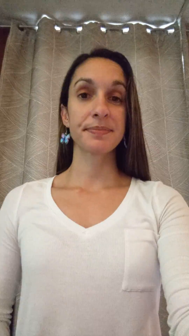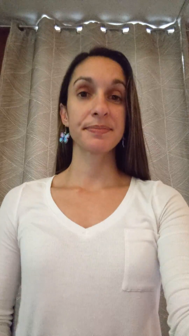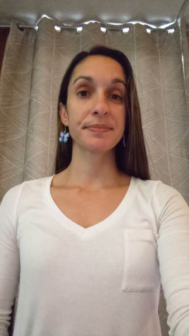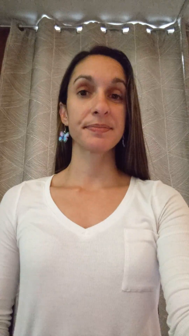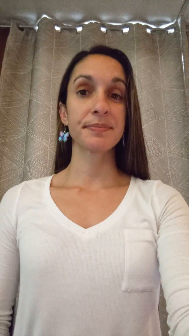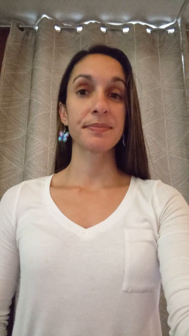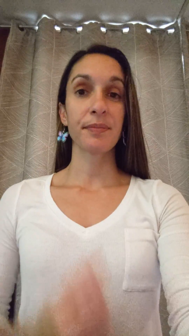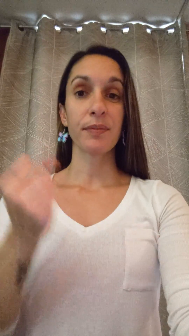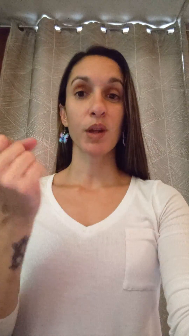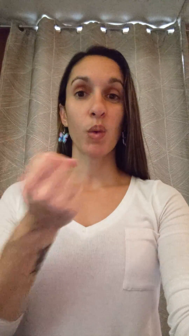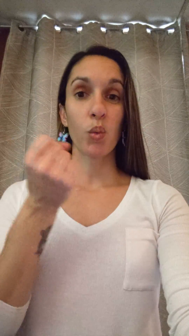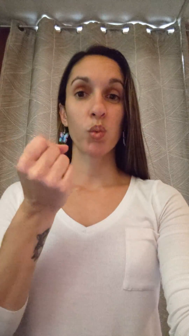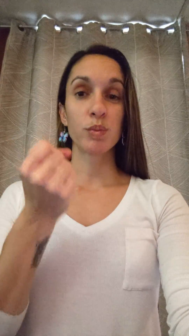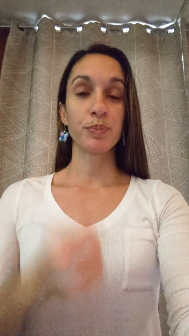hold